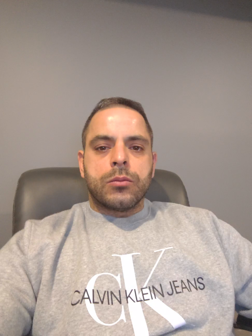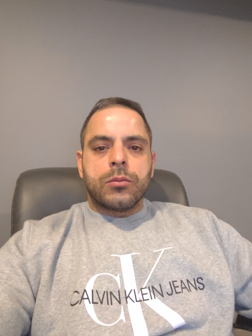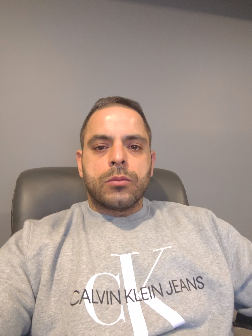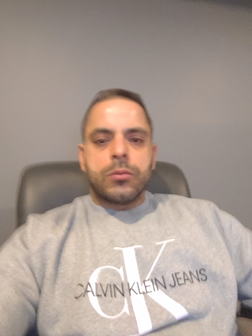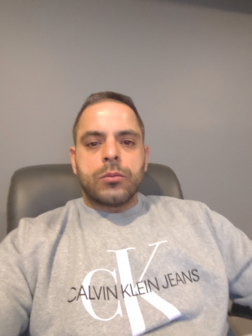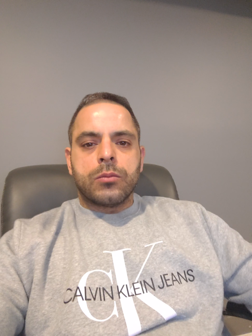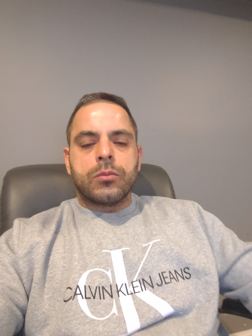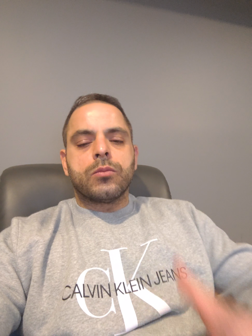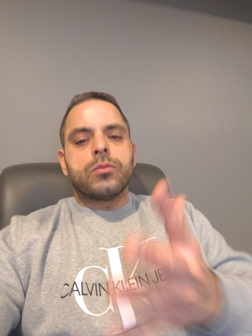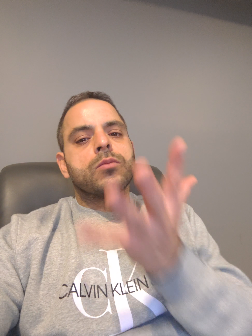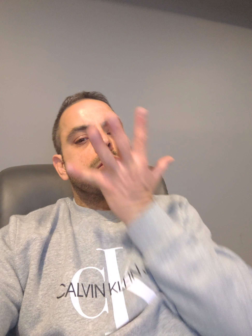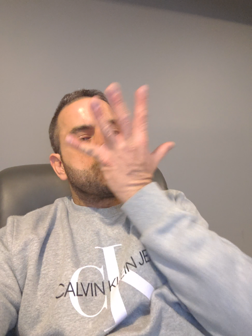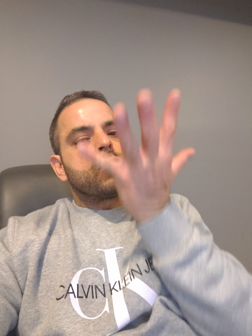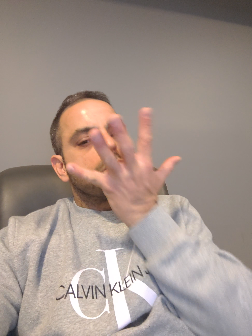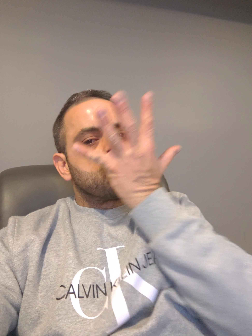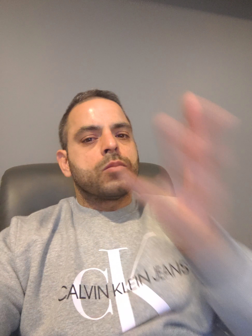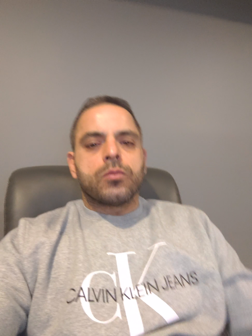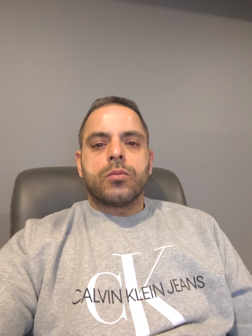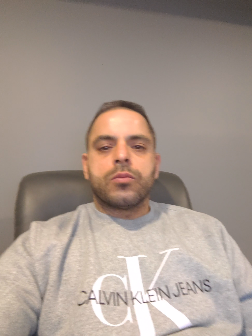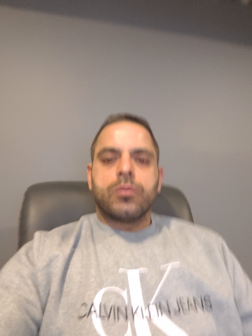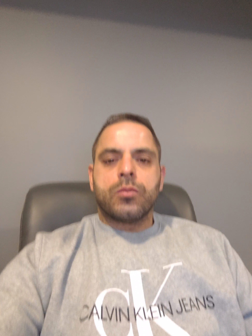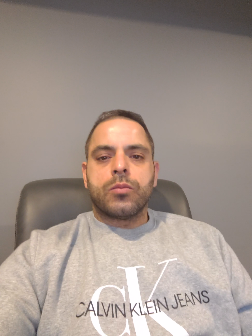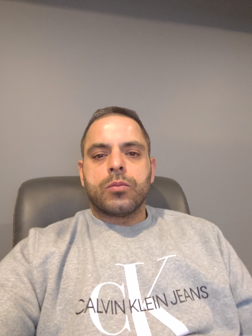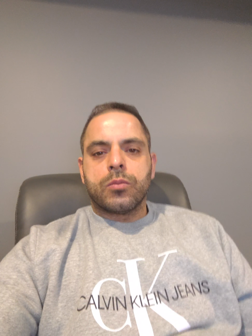grass